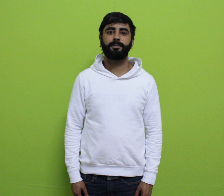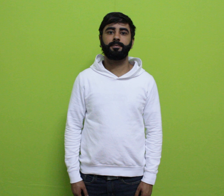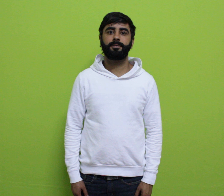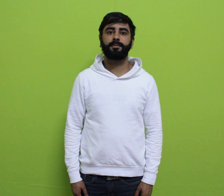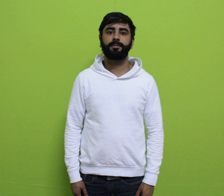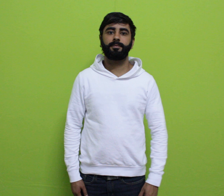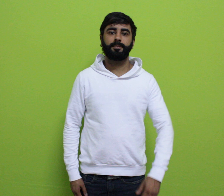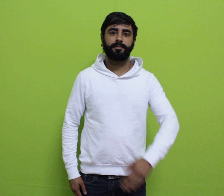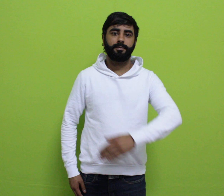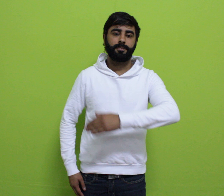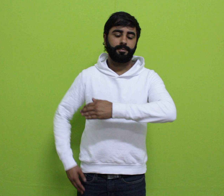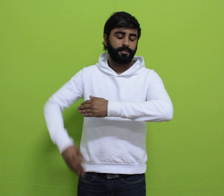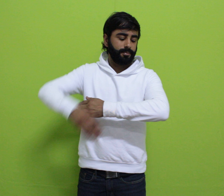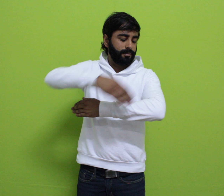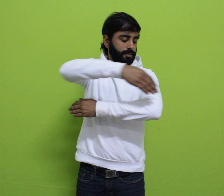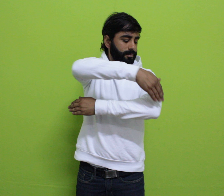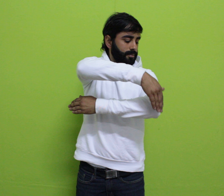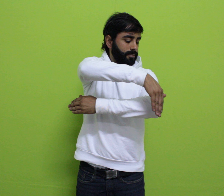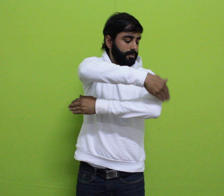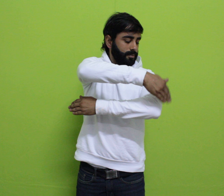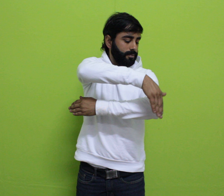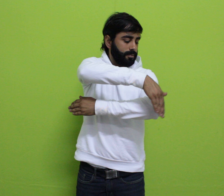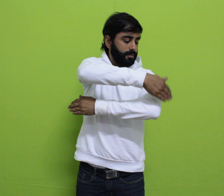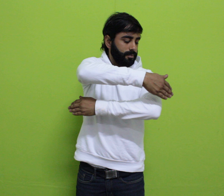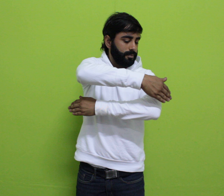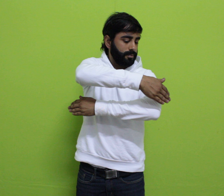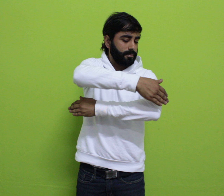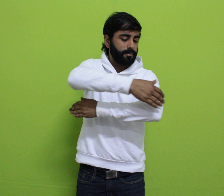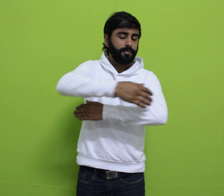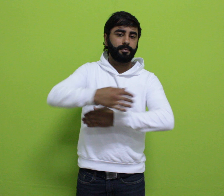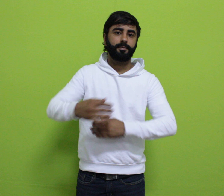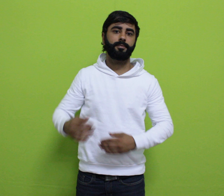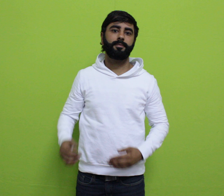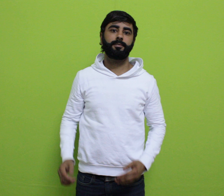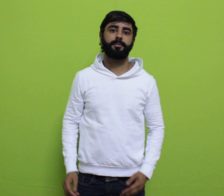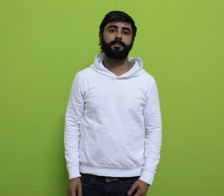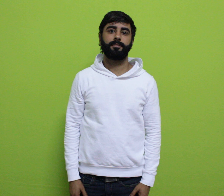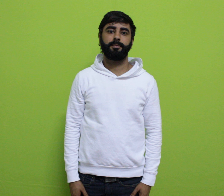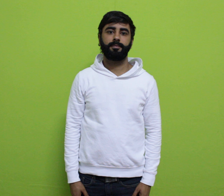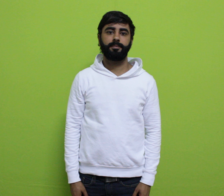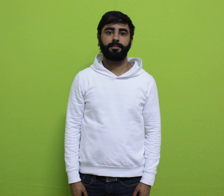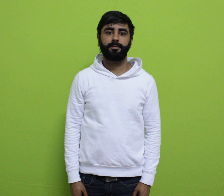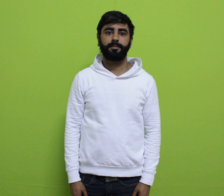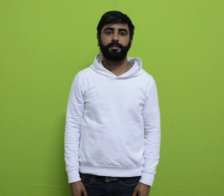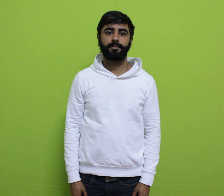esquina